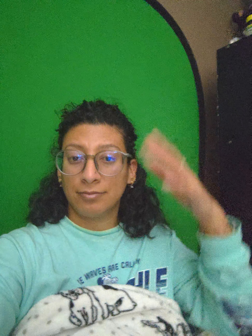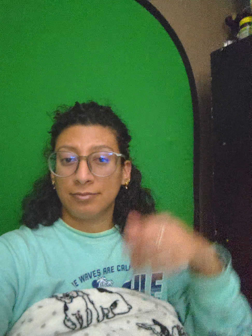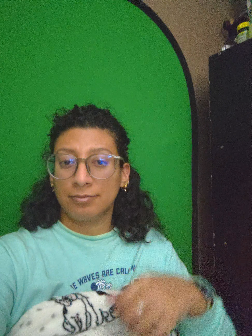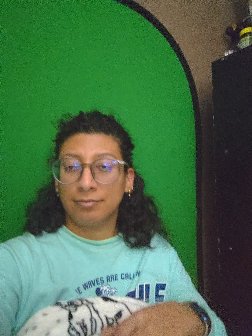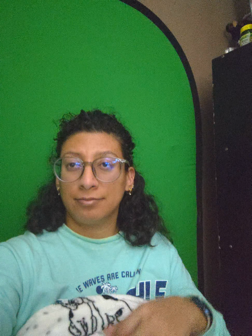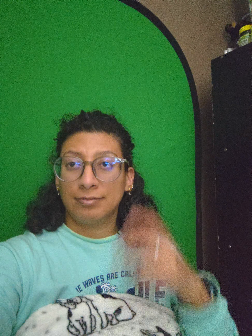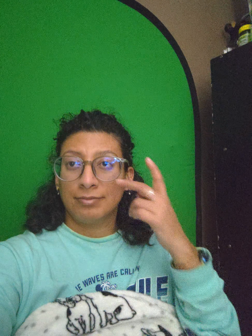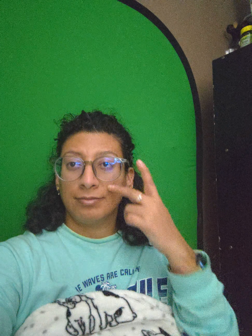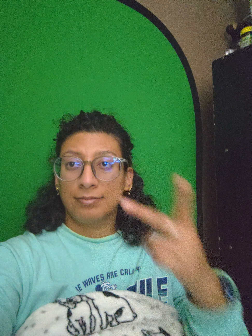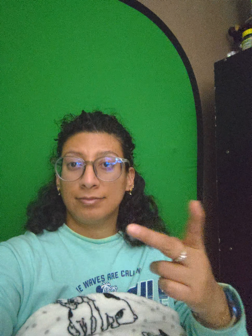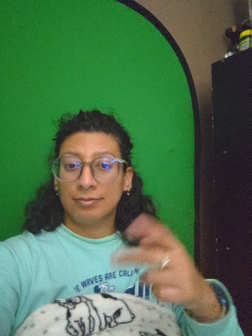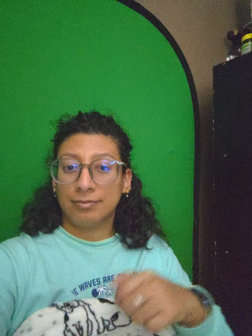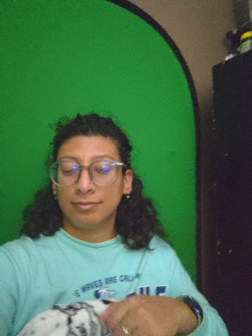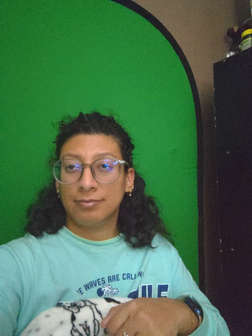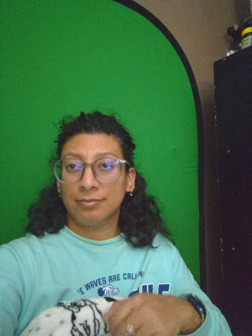see